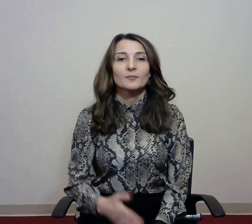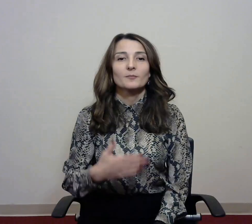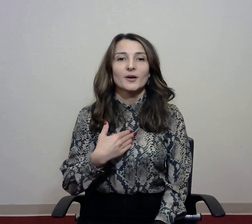mən